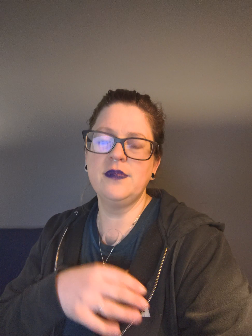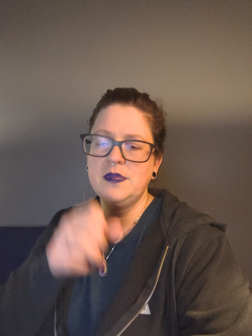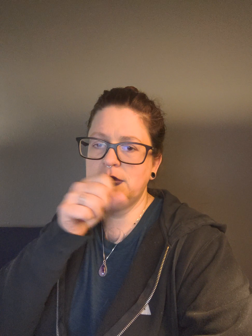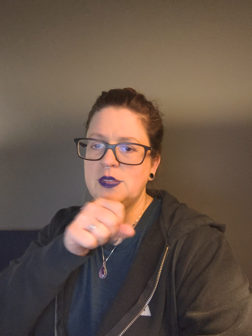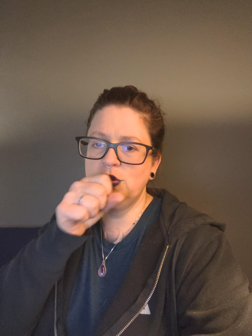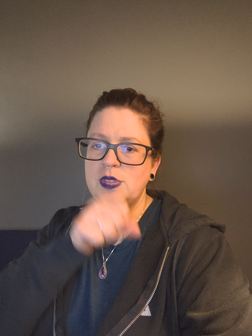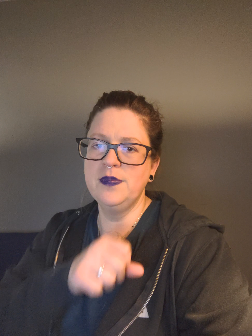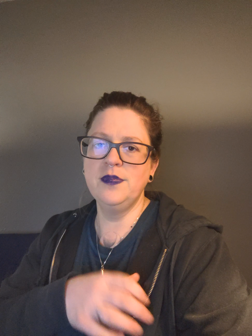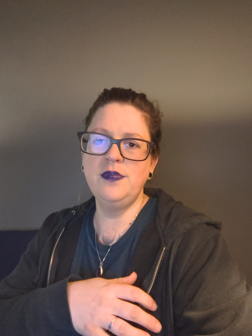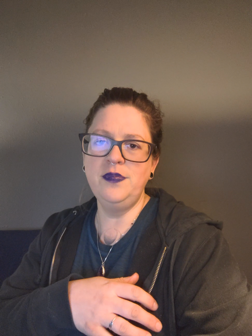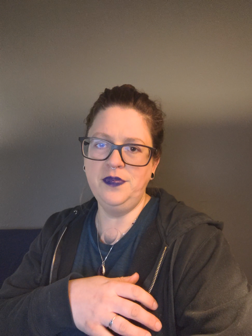ice cream